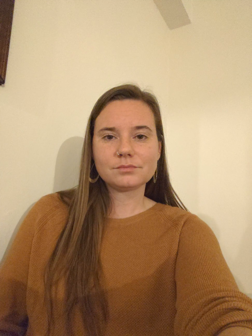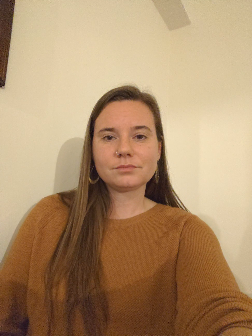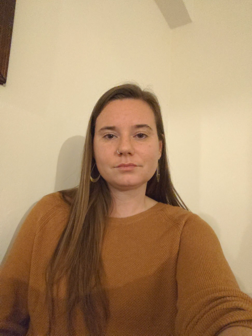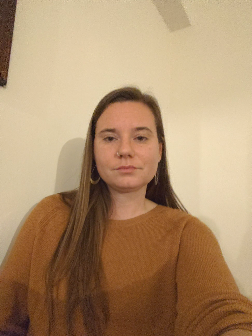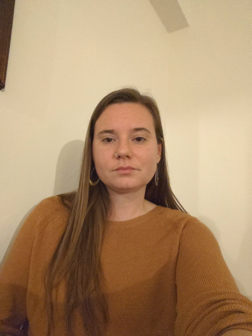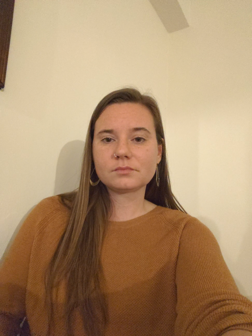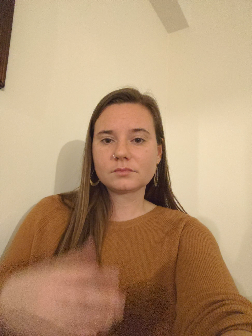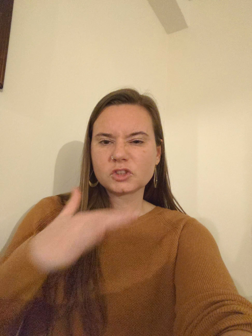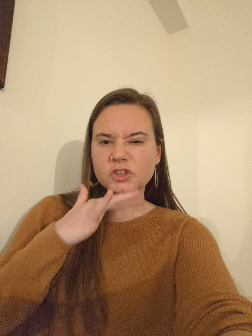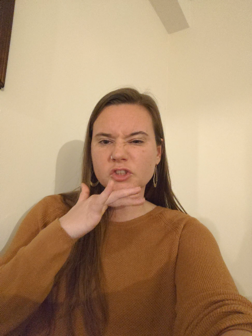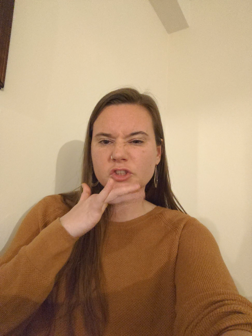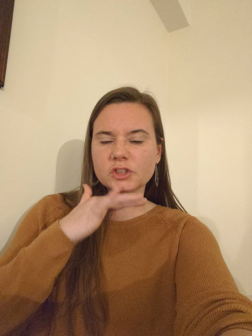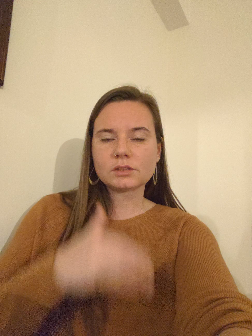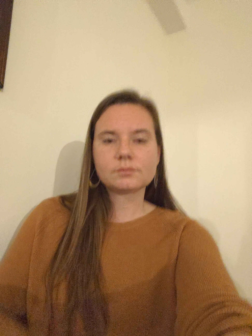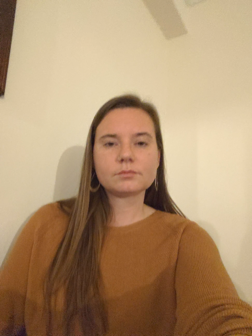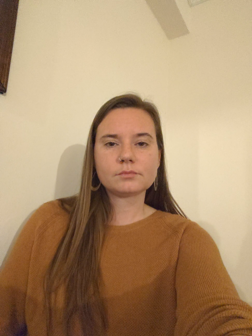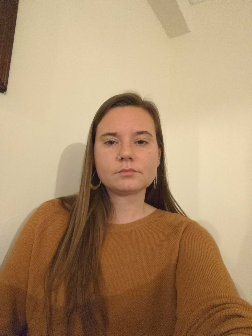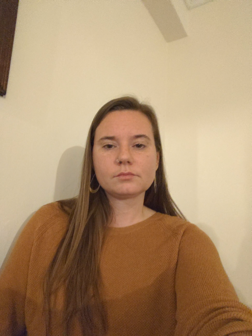dirty